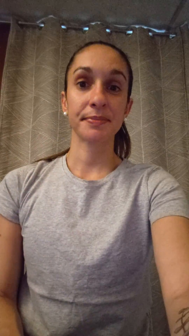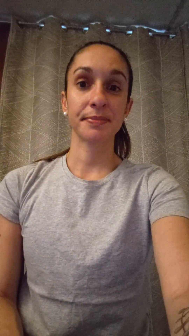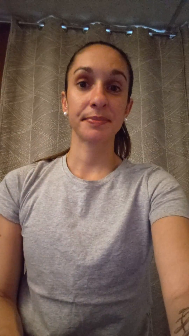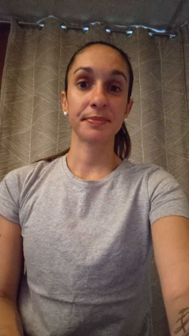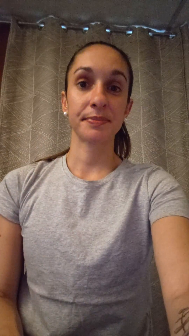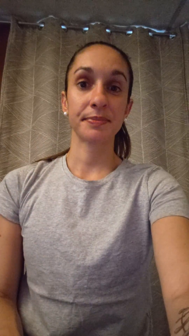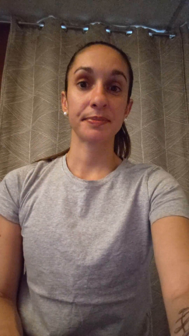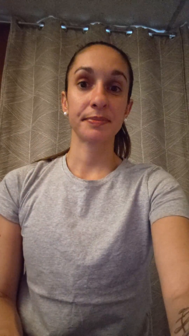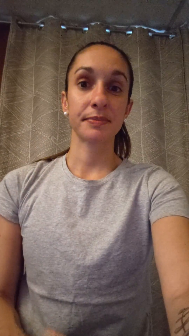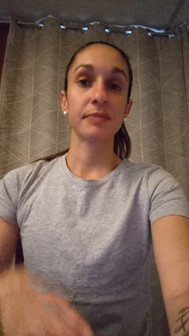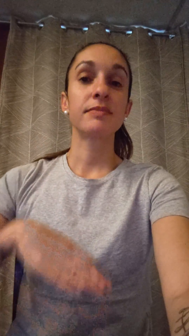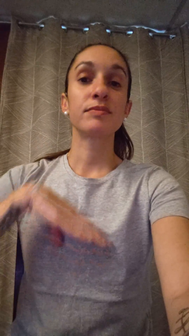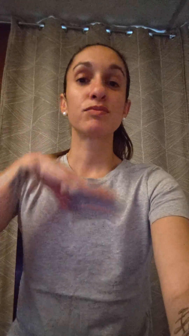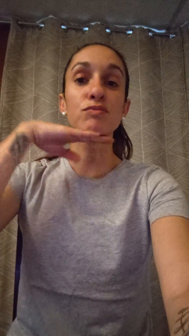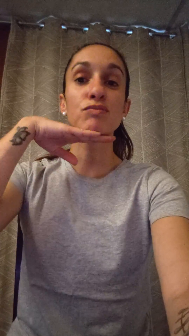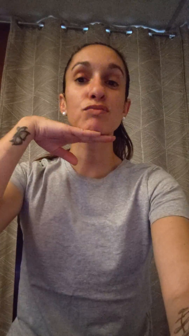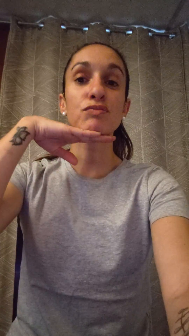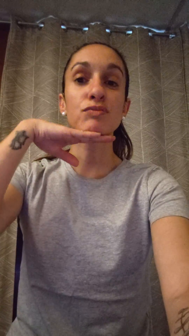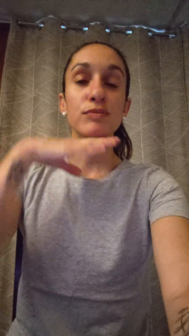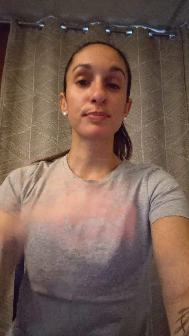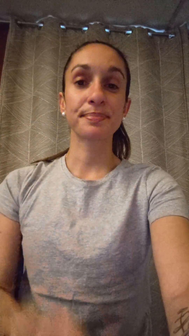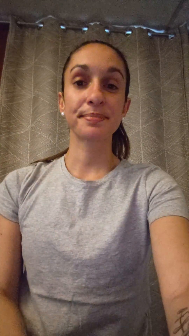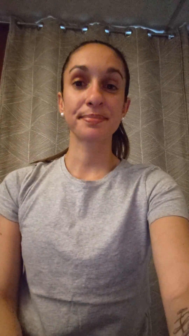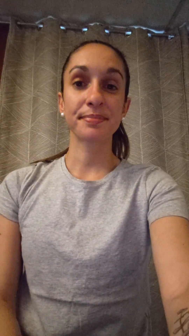full